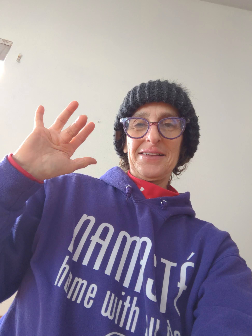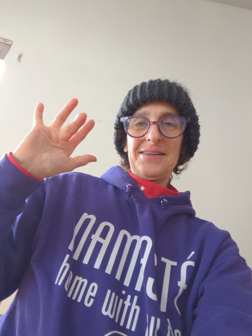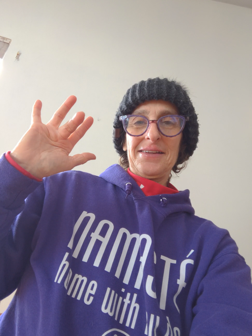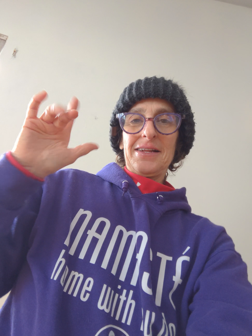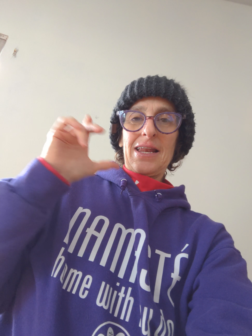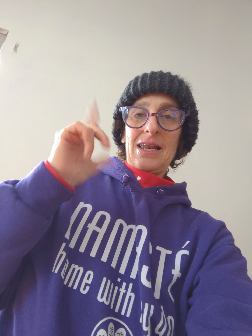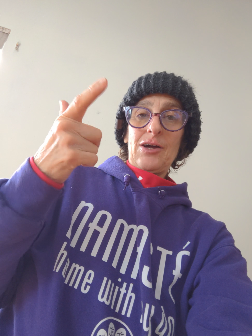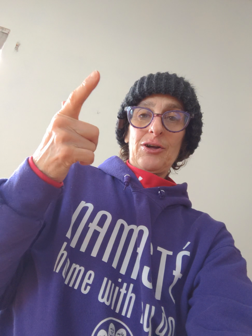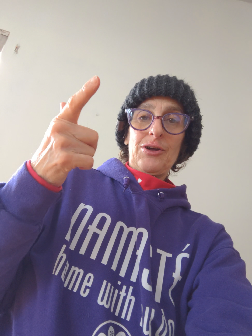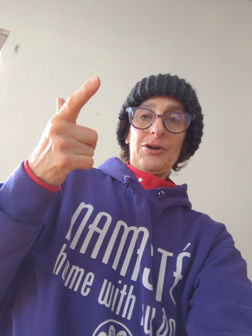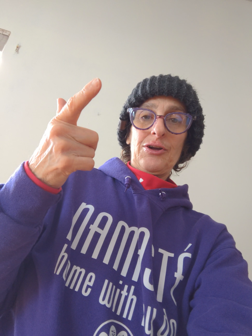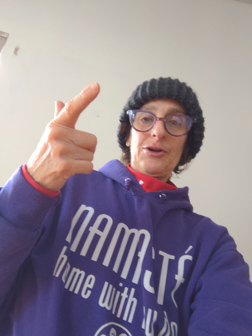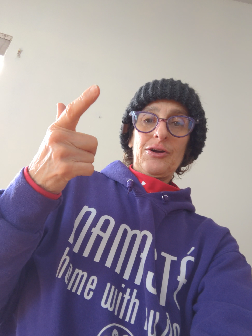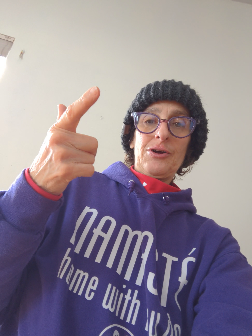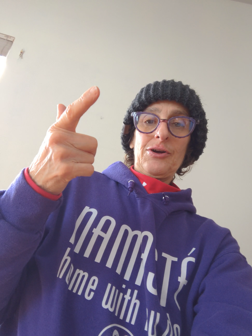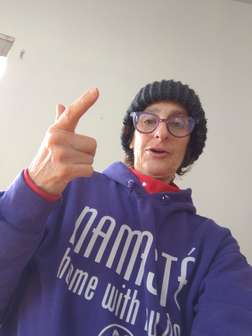later